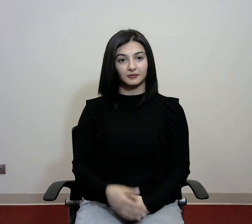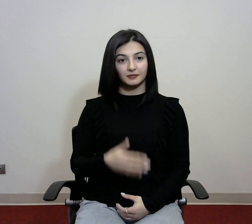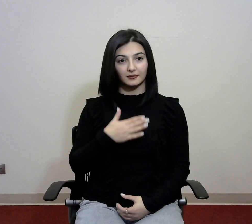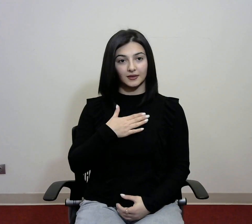mənim